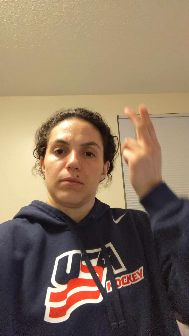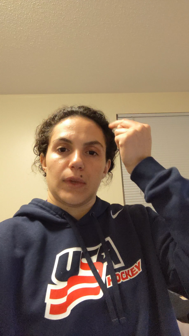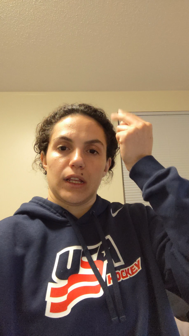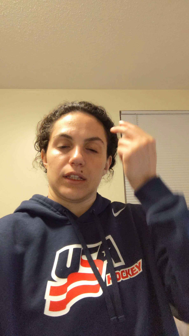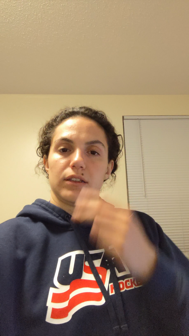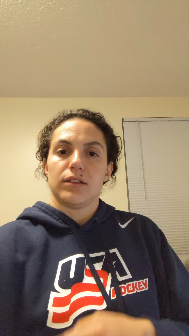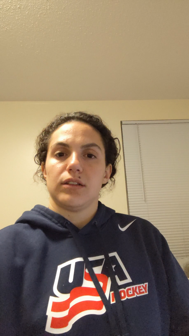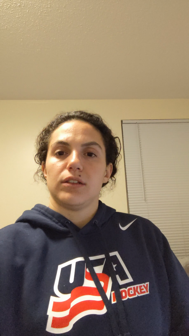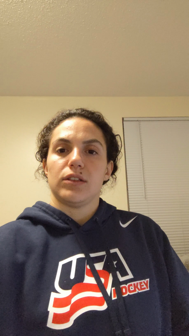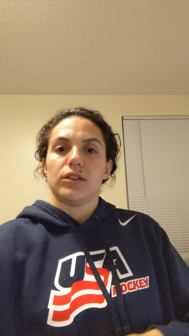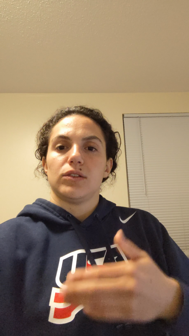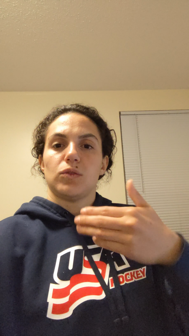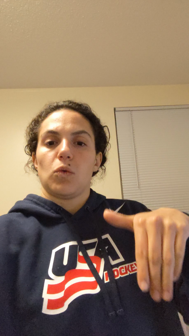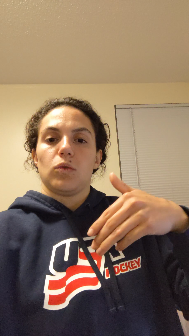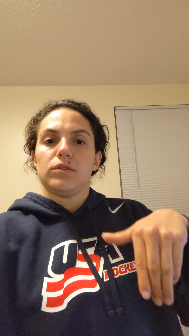shorts